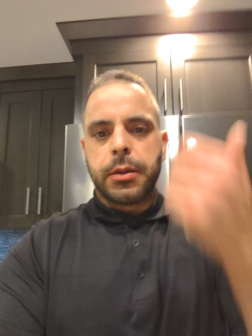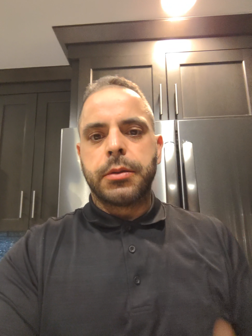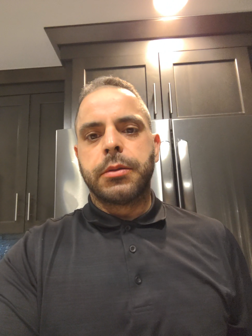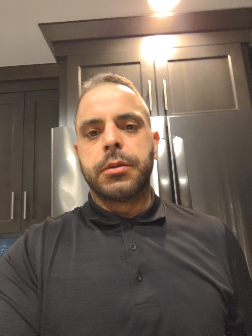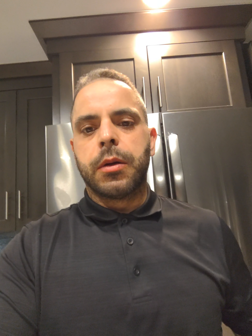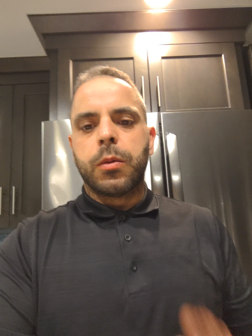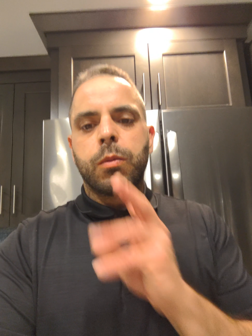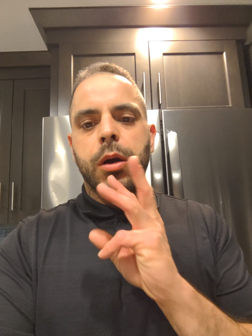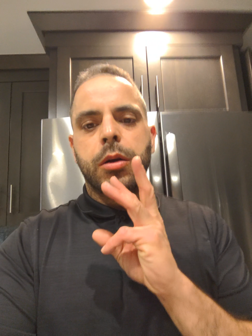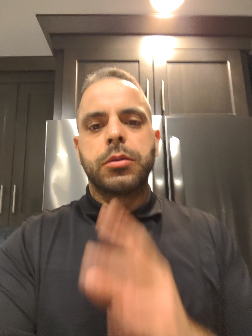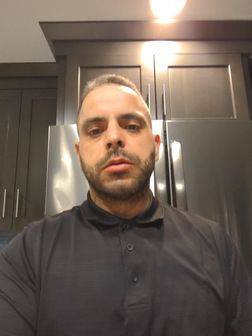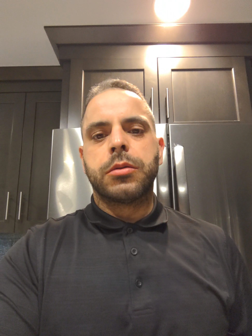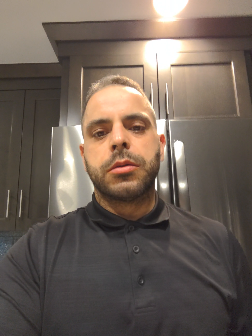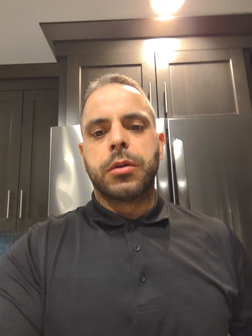water